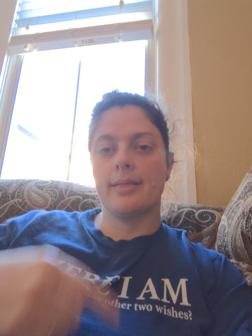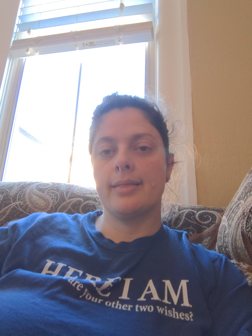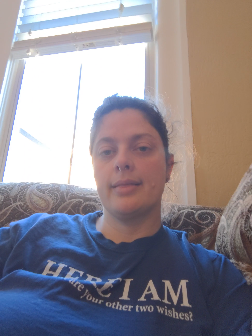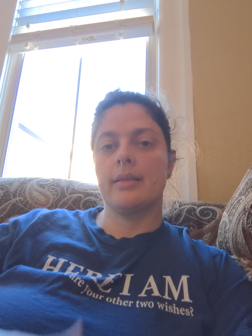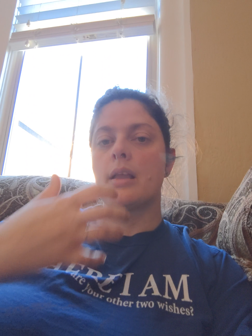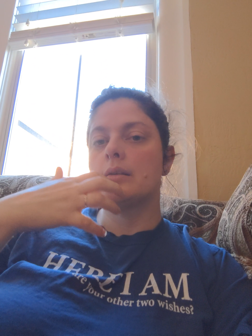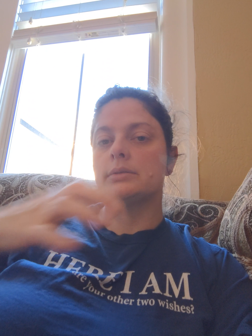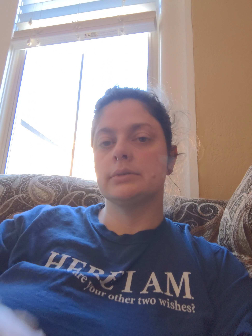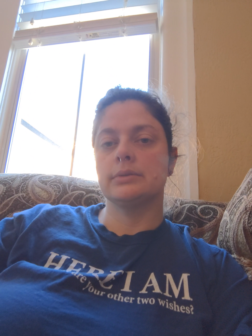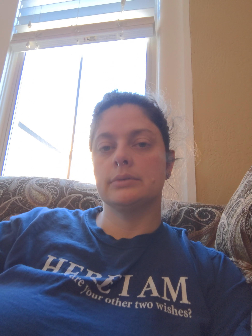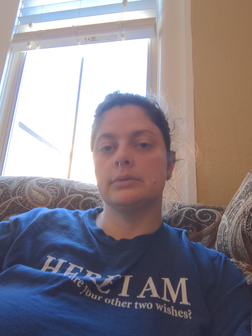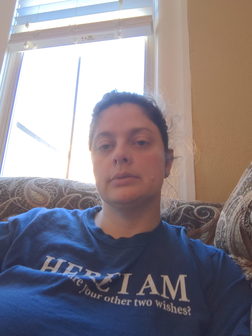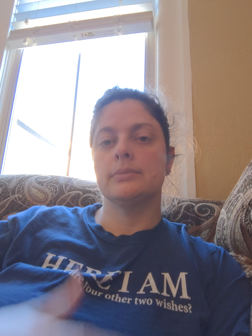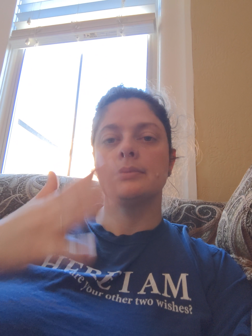hot